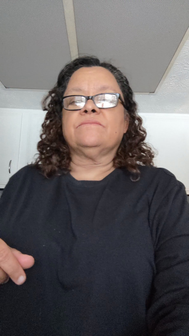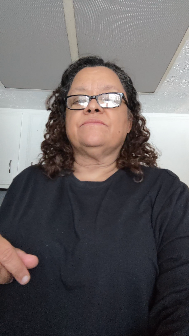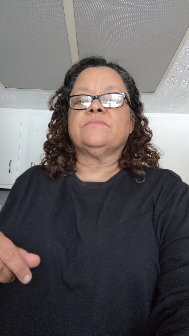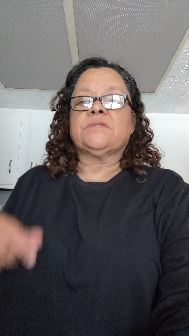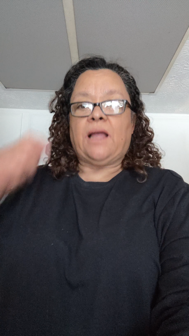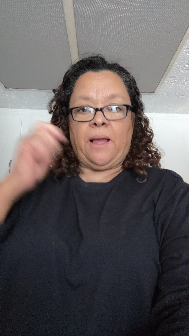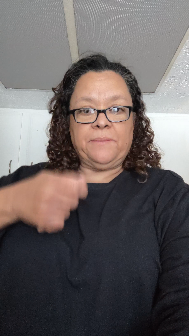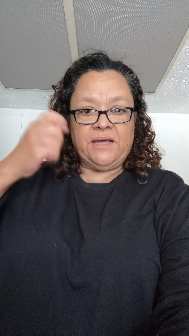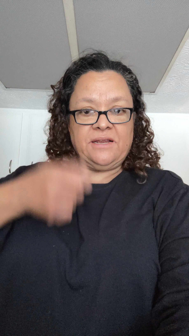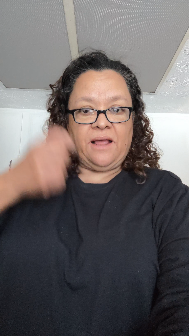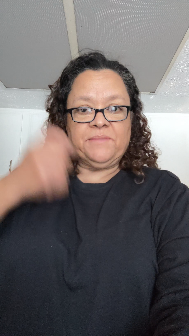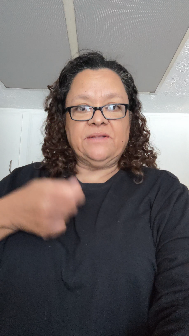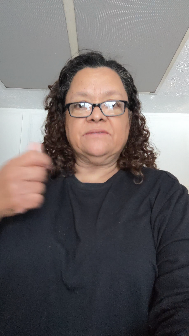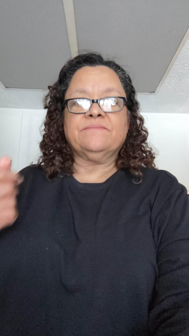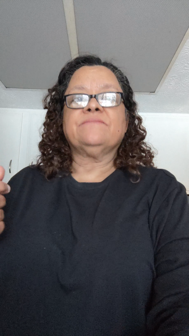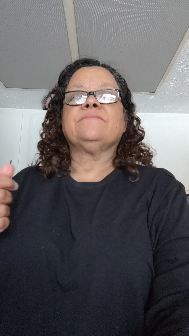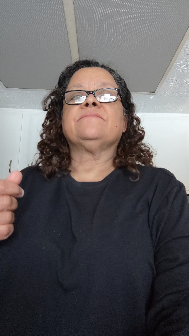hammer